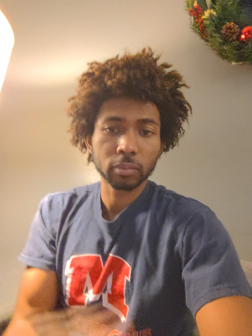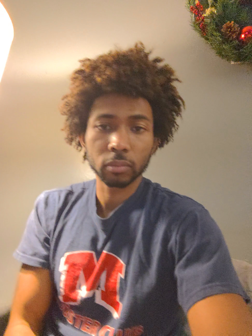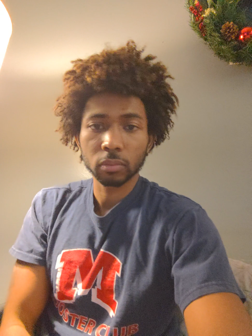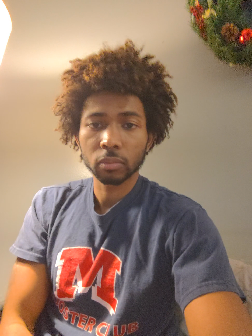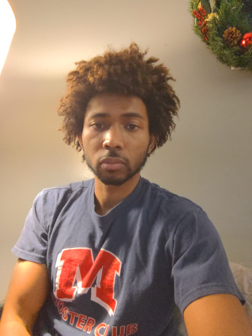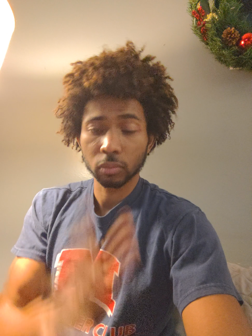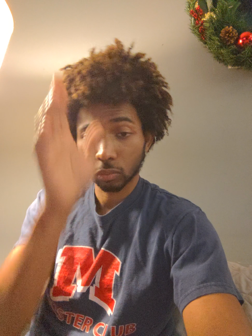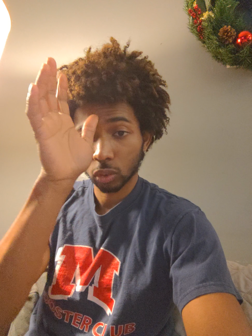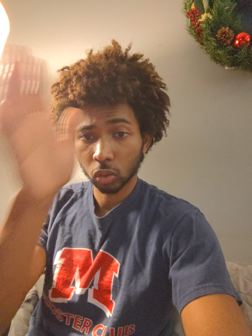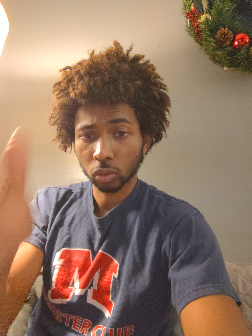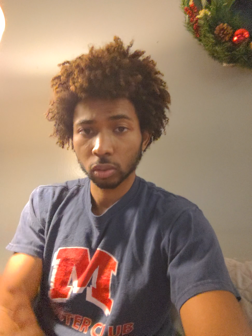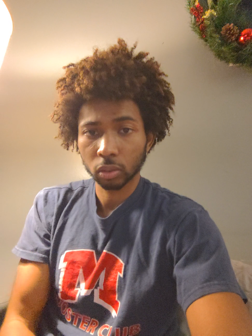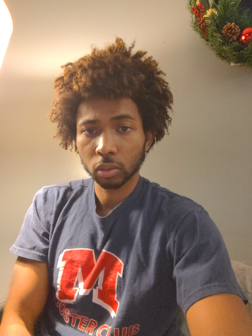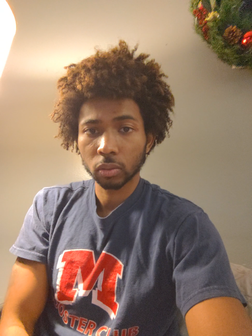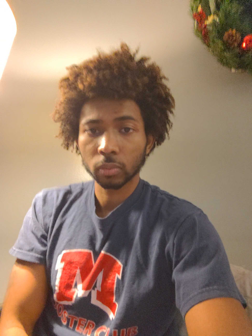grandpa